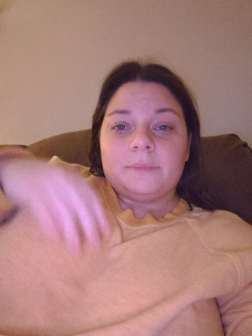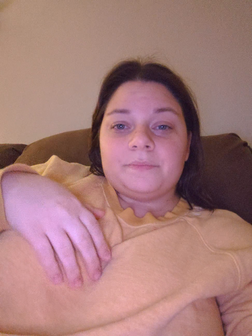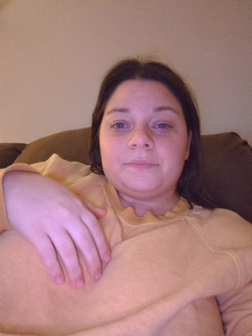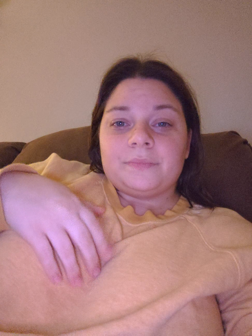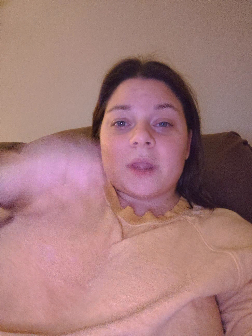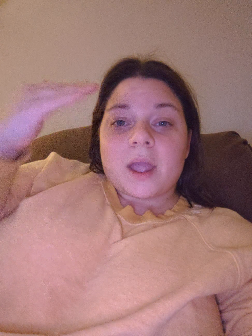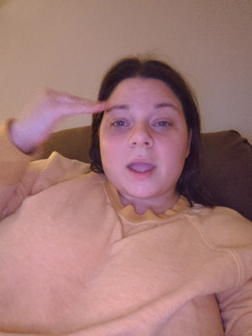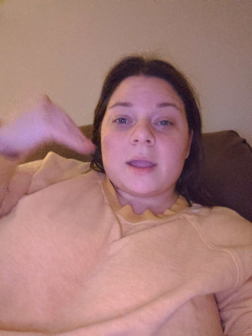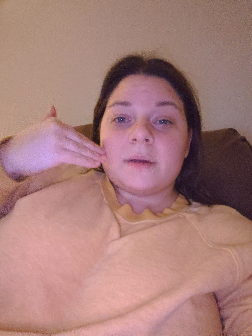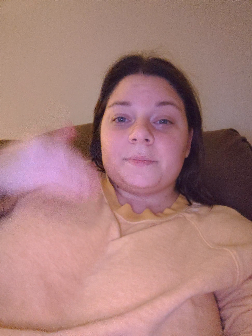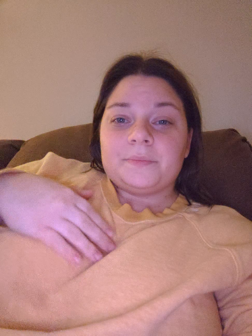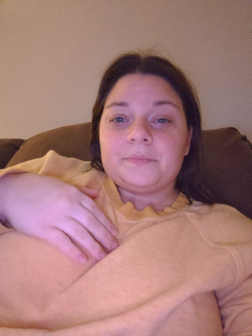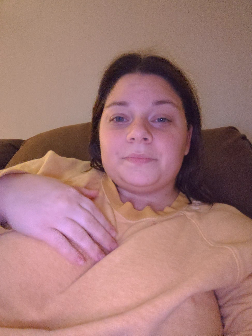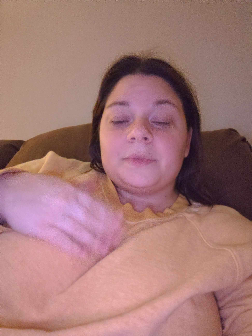head